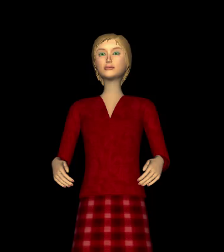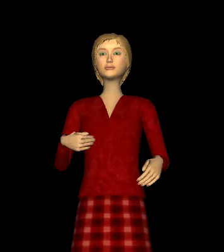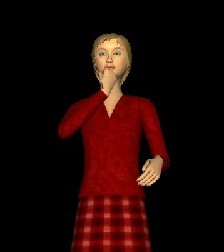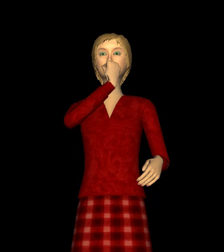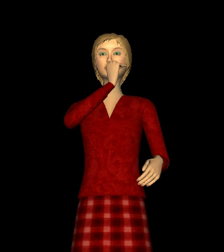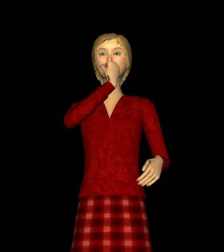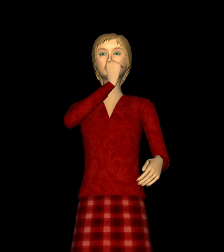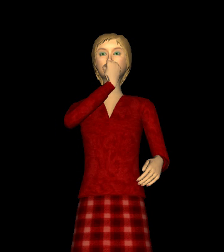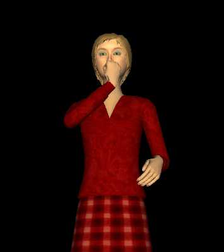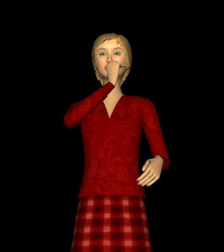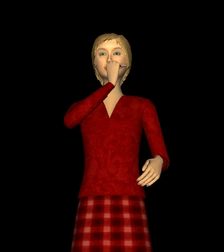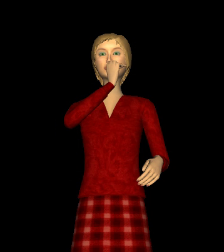يشعر بالبرد